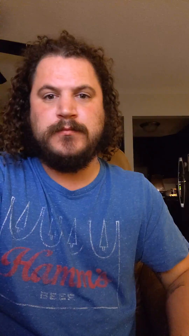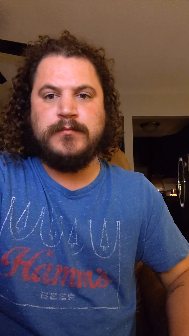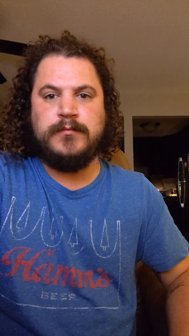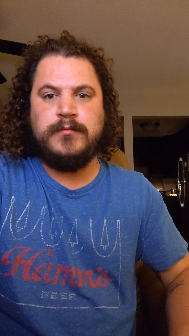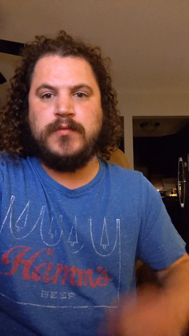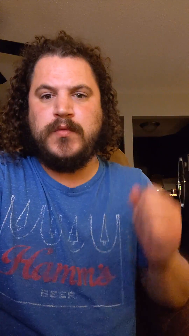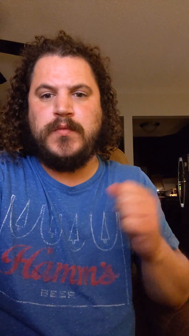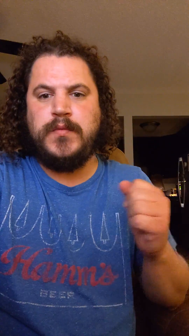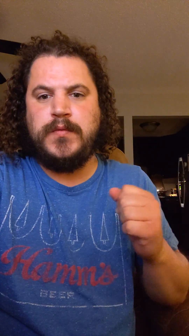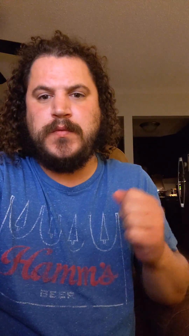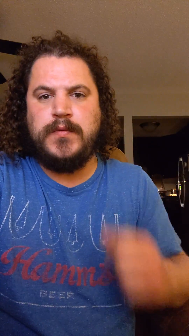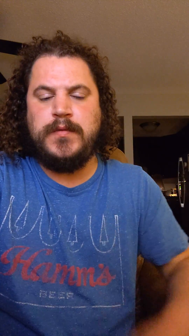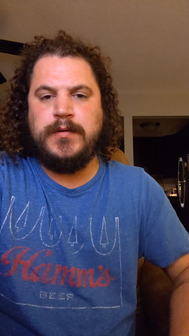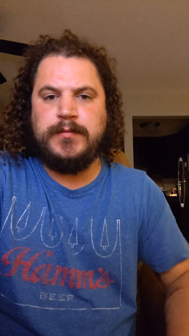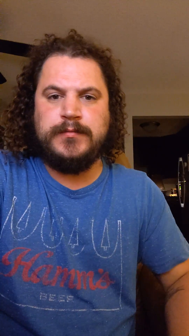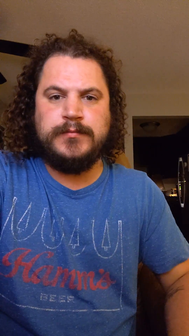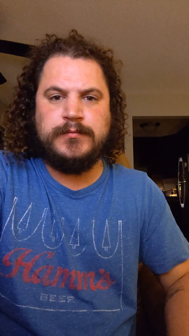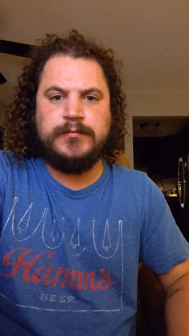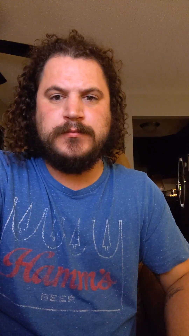cold